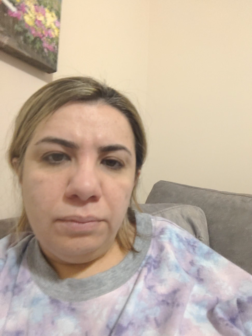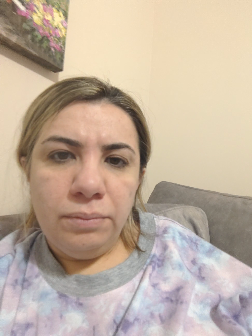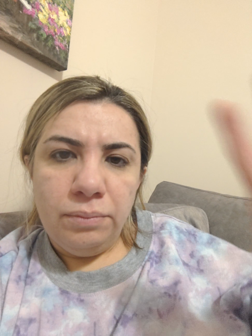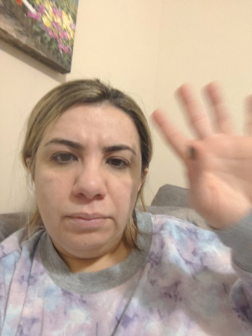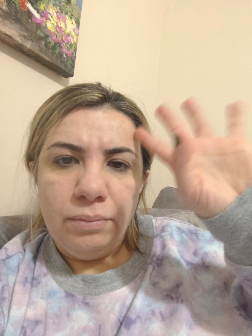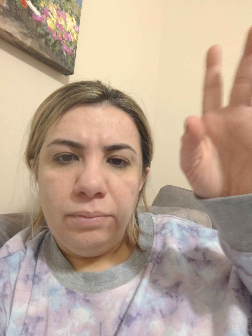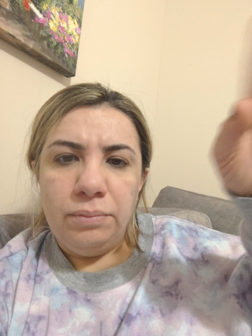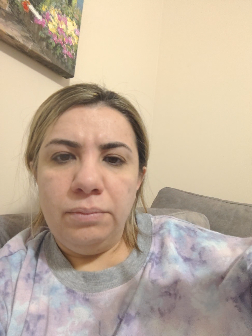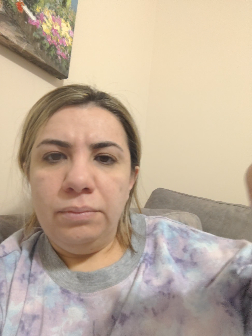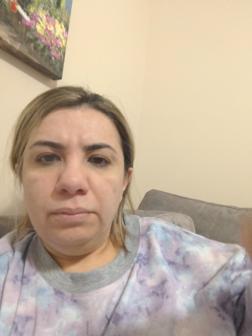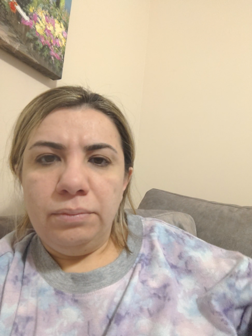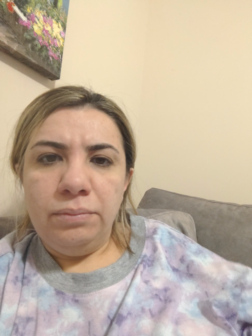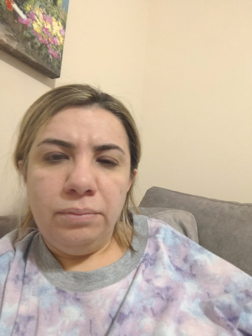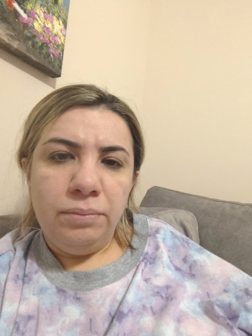pretend